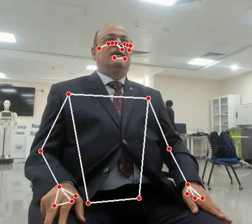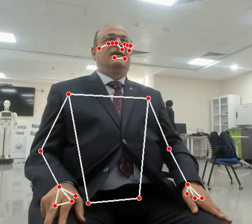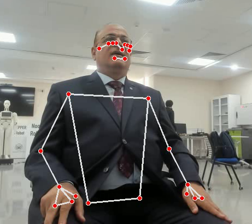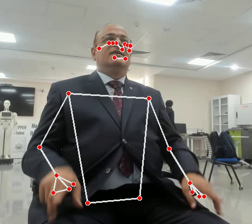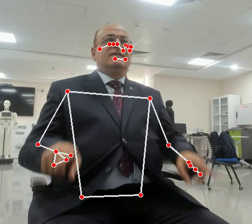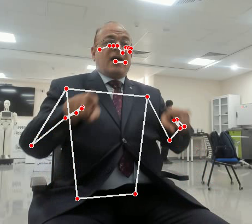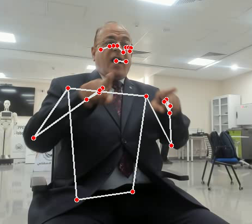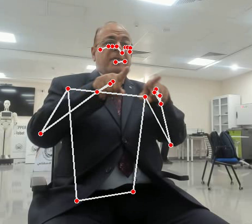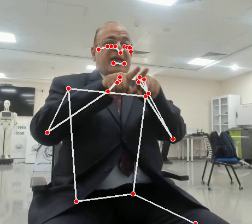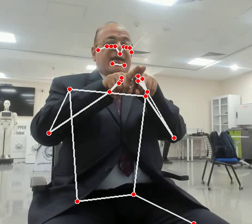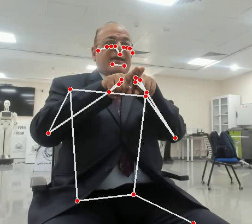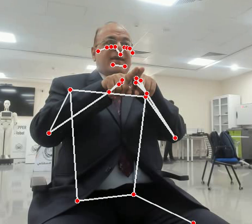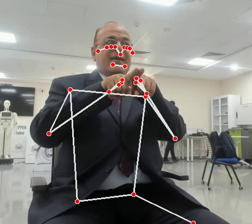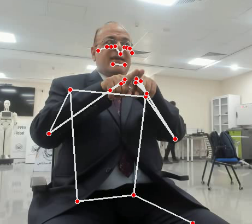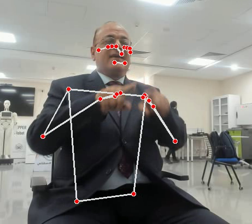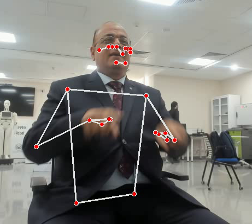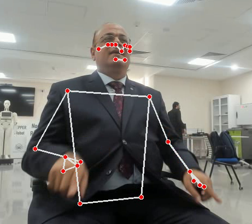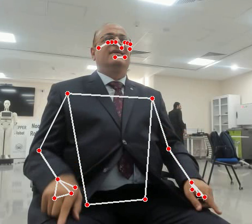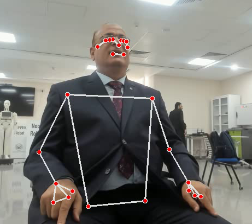sahby